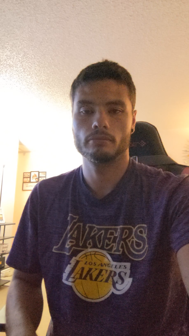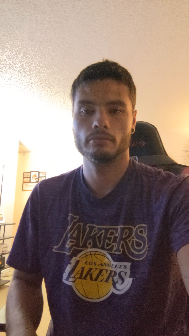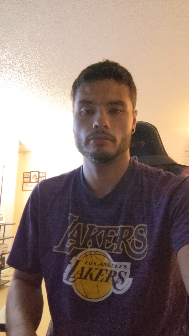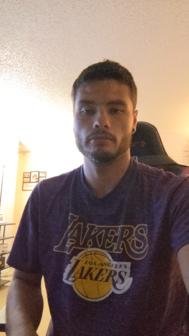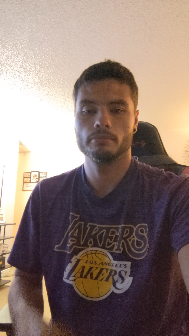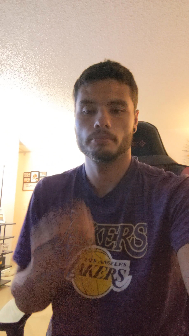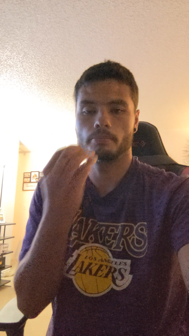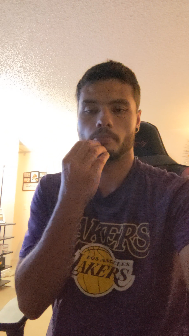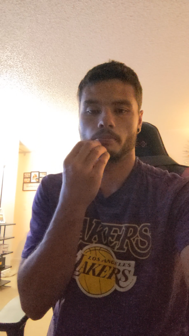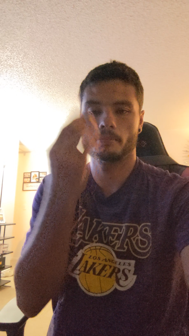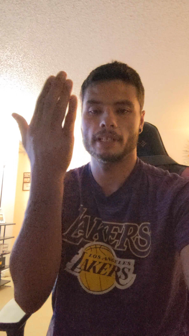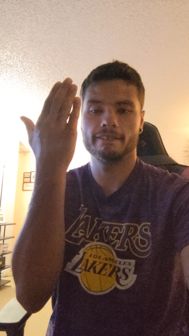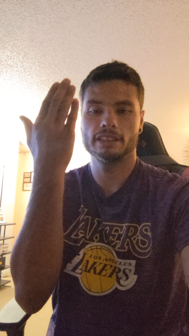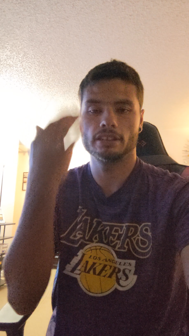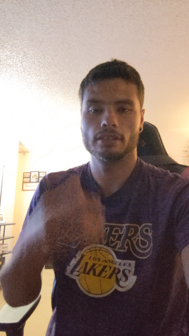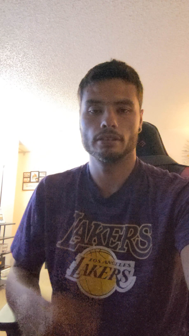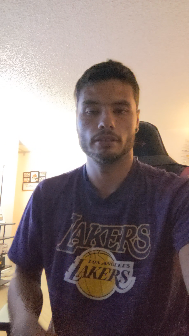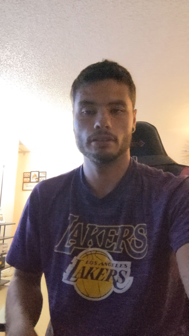breakfast